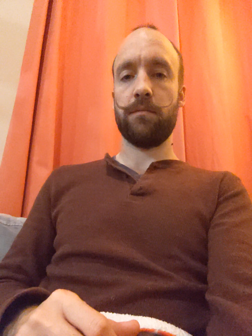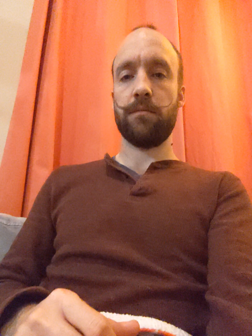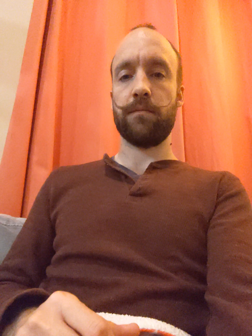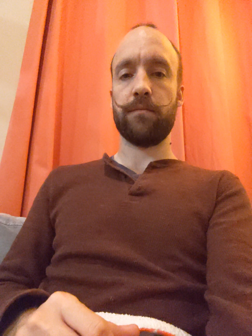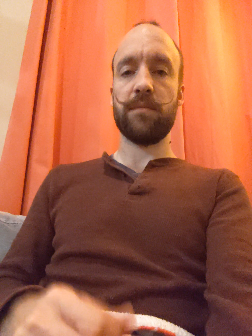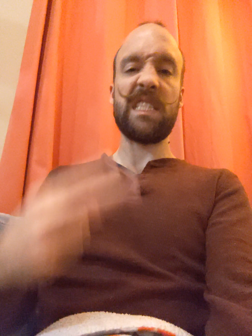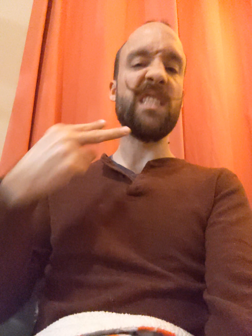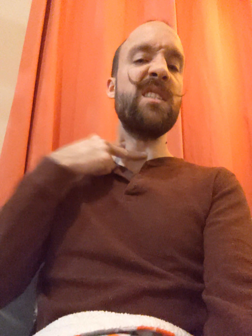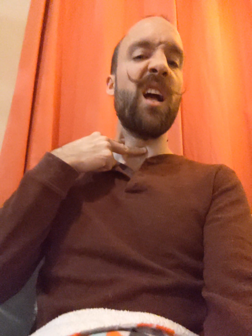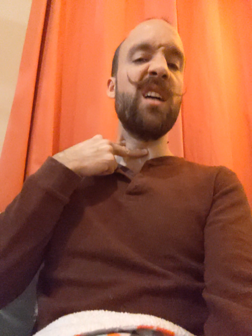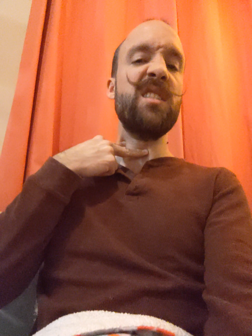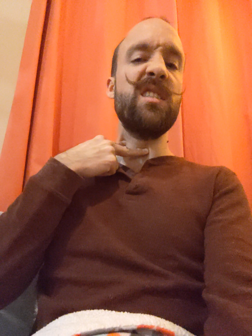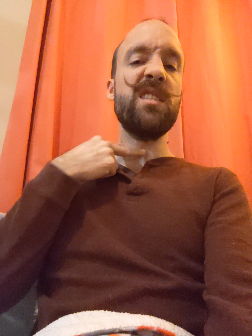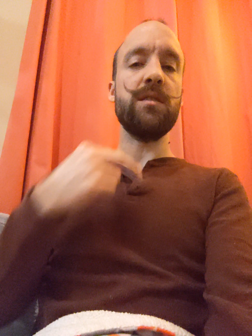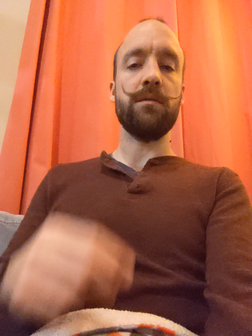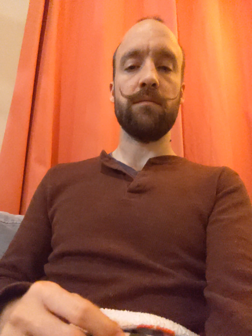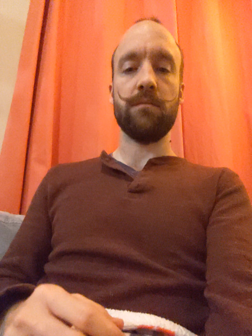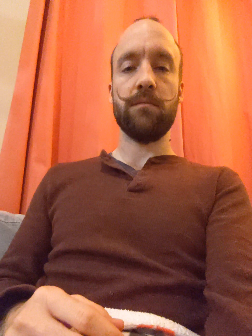stuck